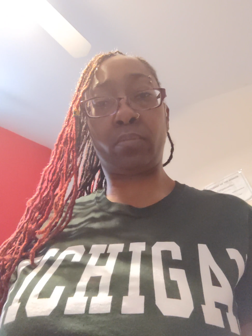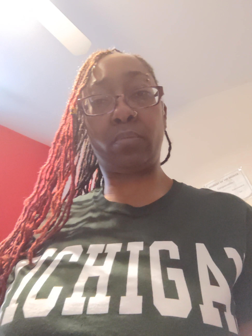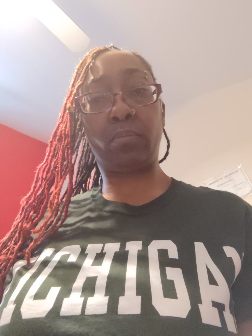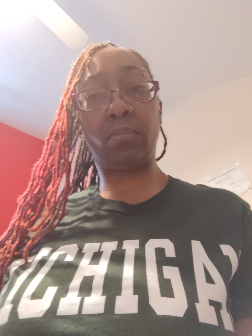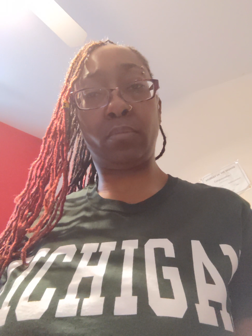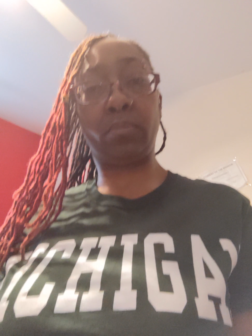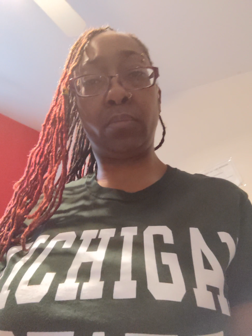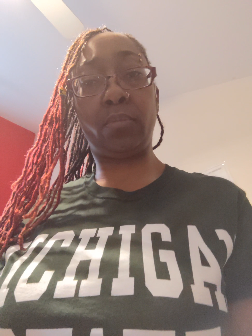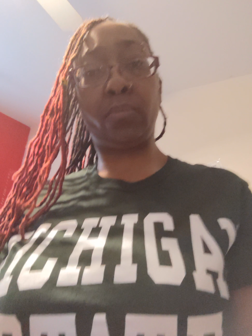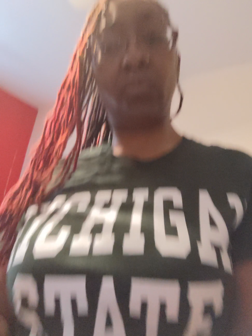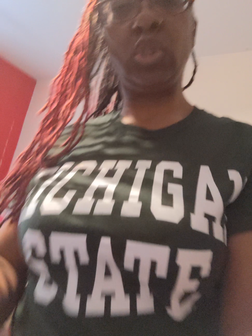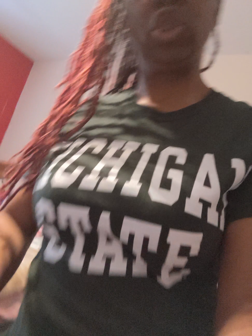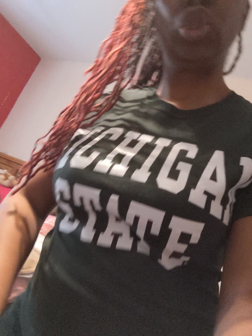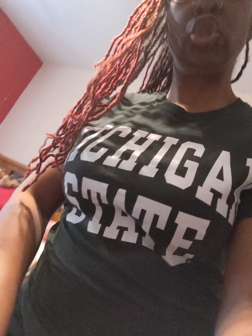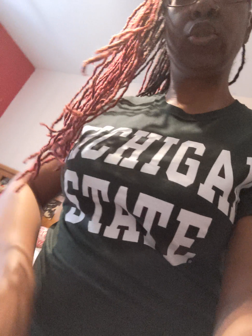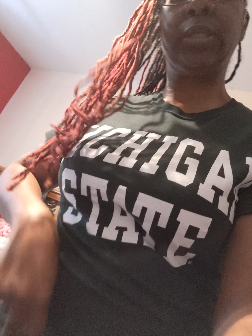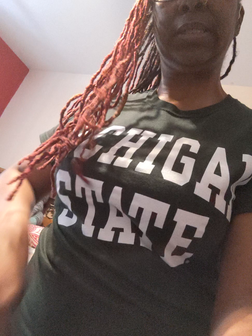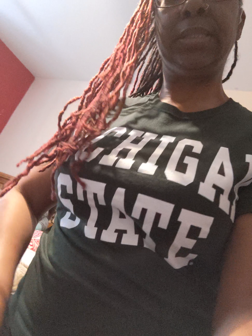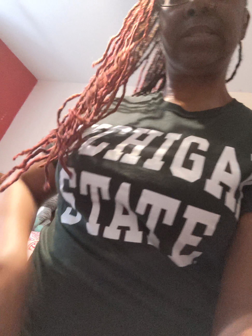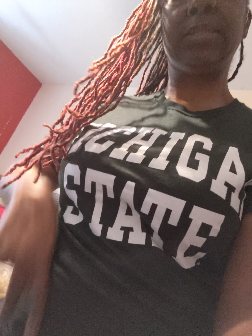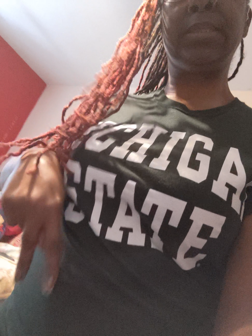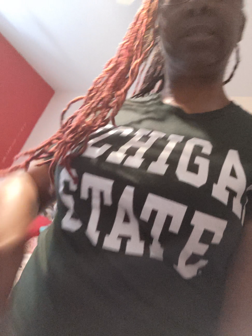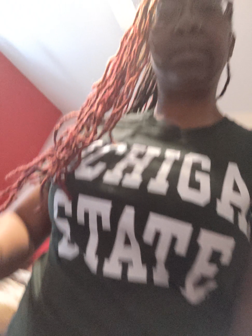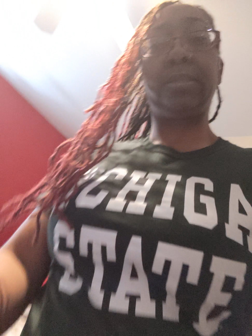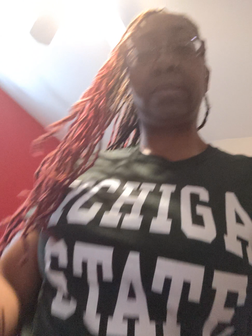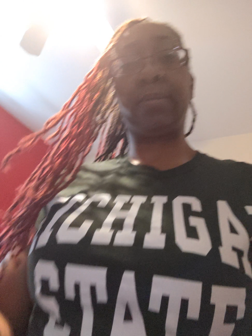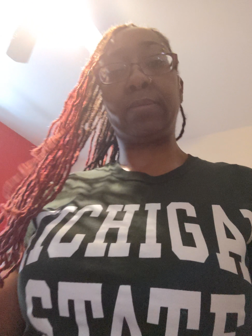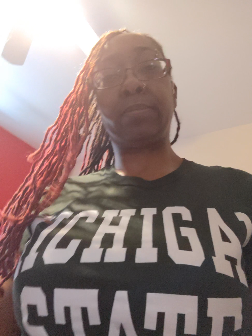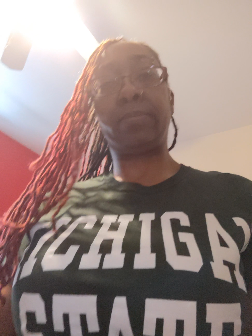jeans